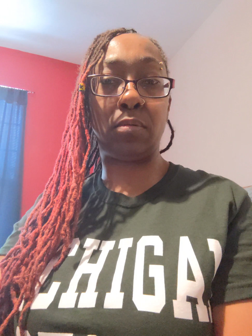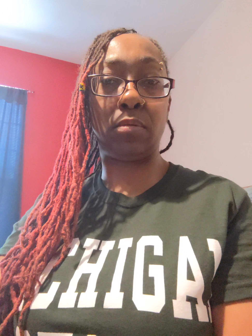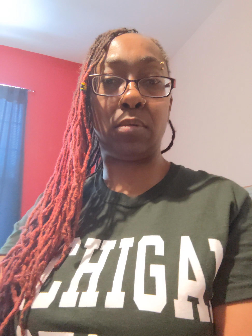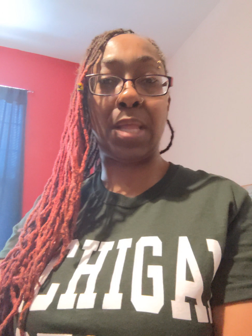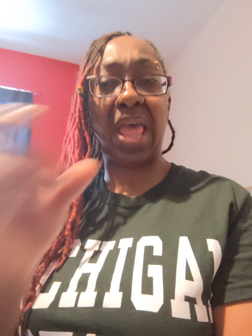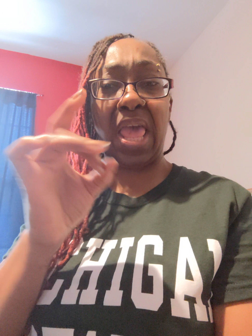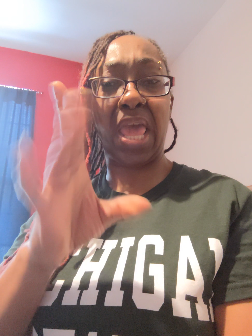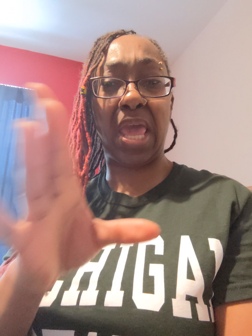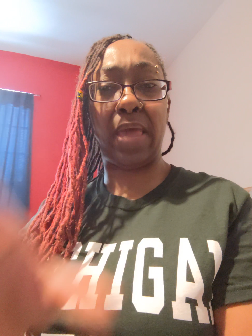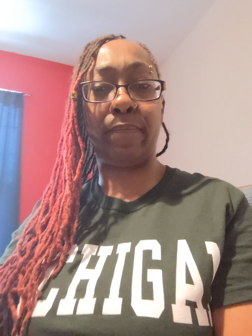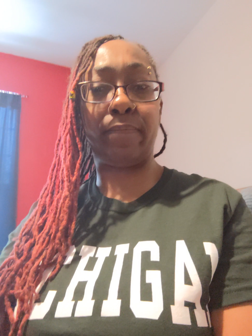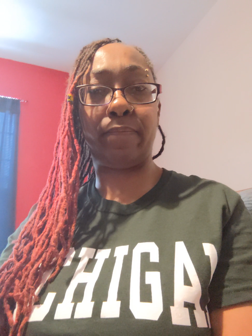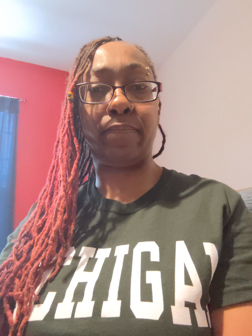hate